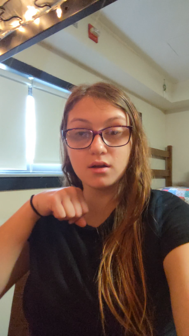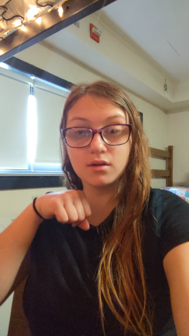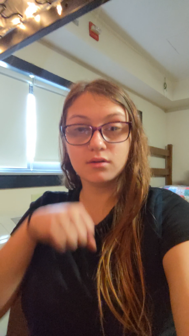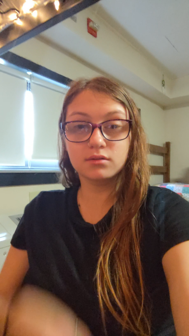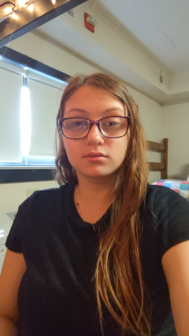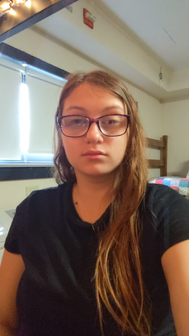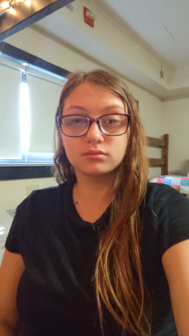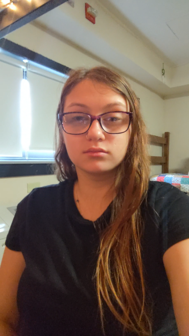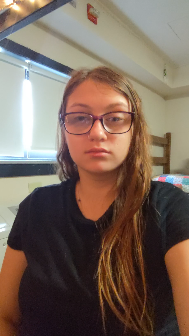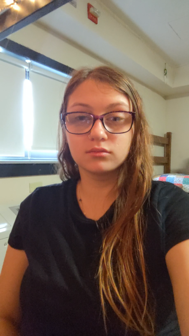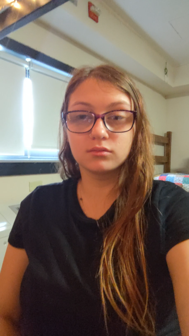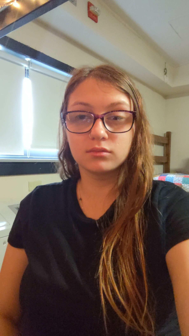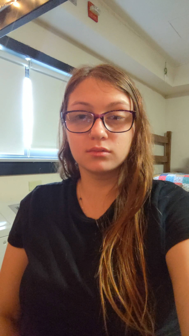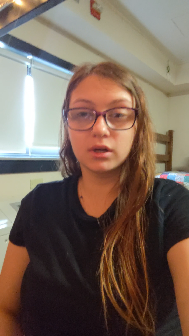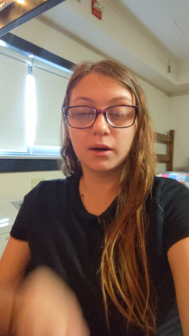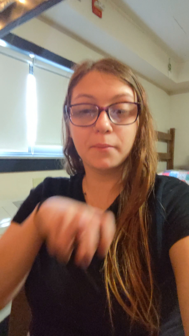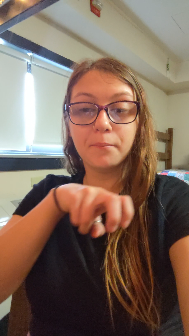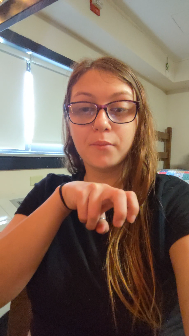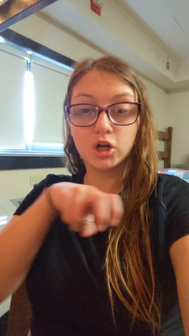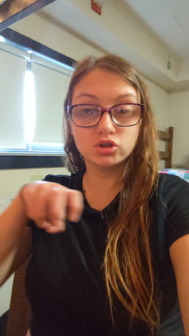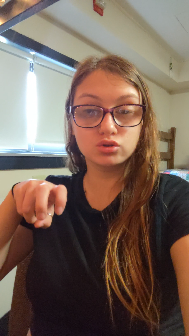porch